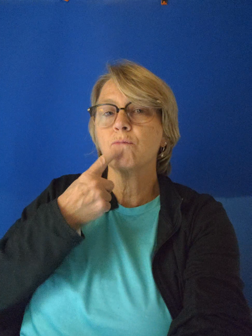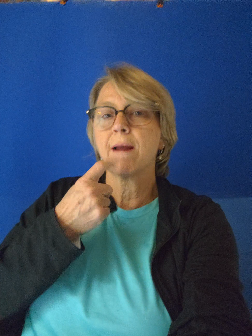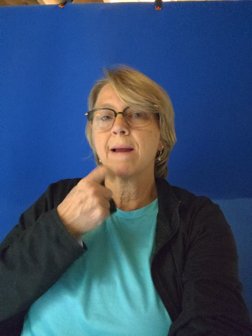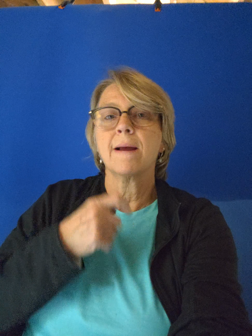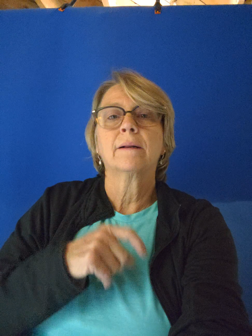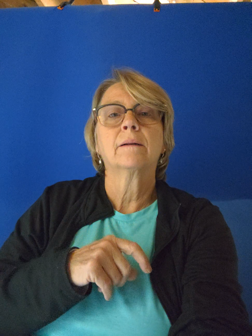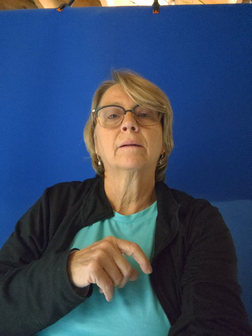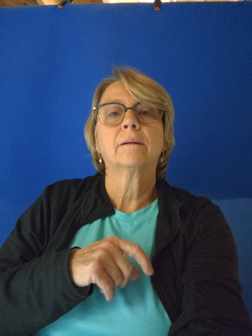red